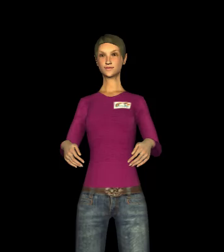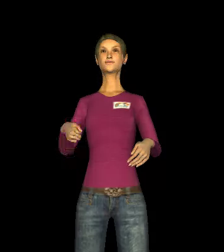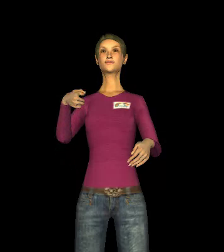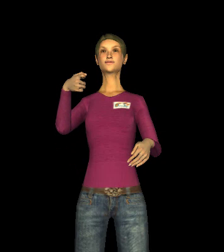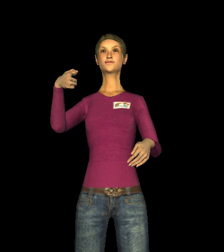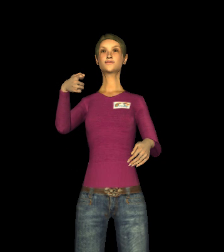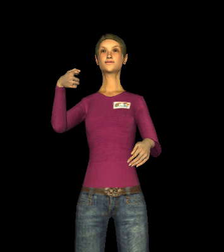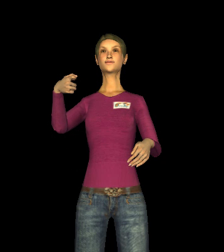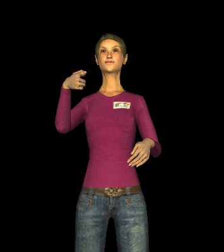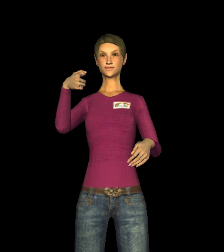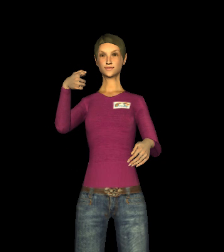مقلاة